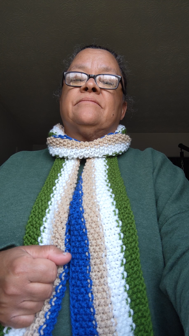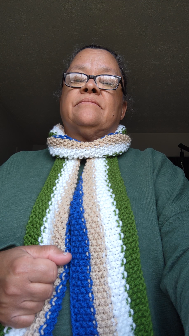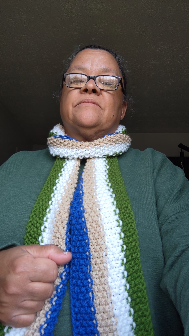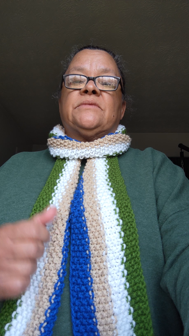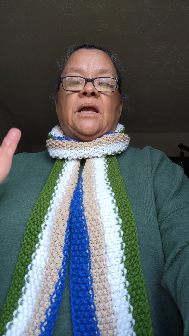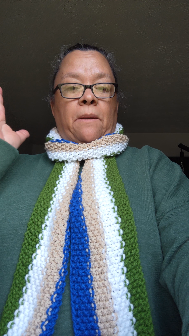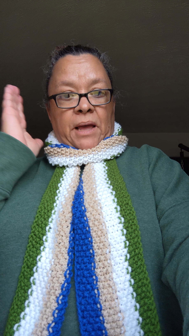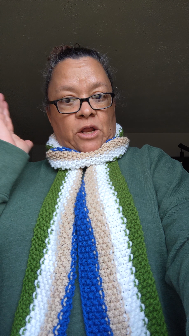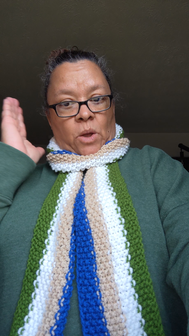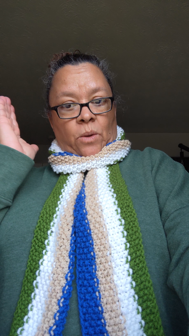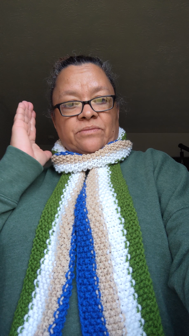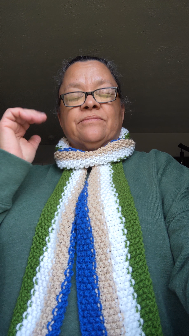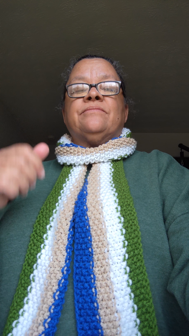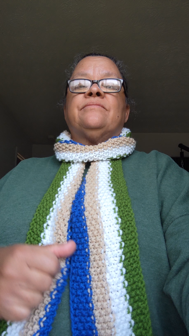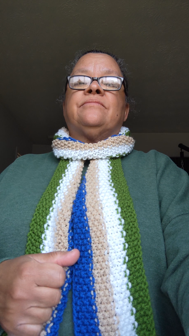pillow